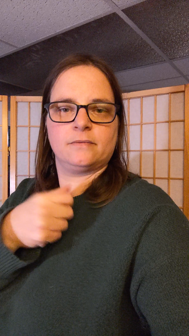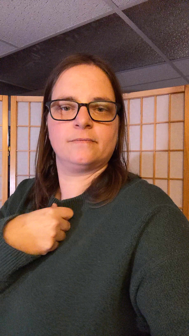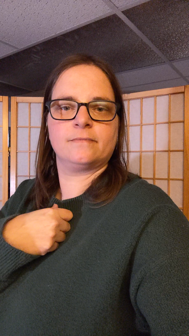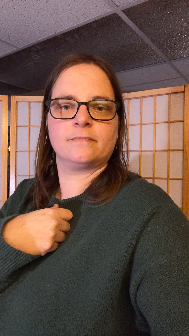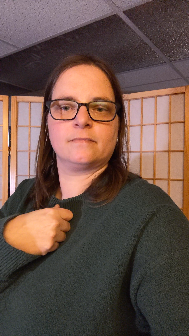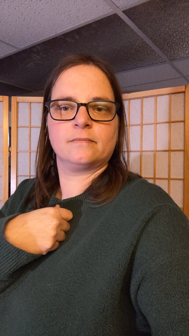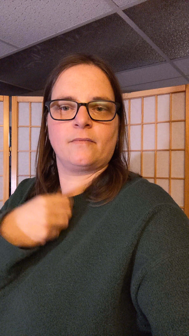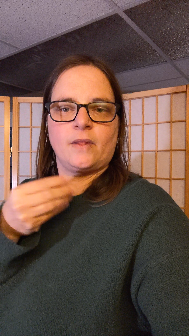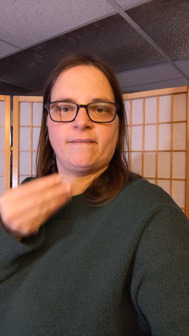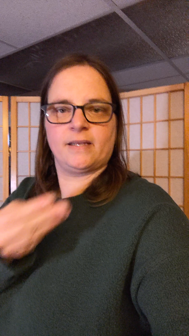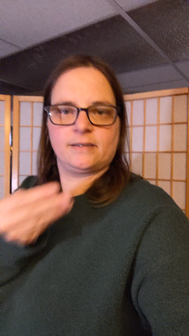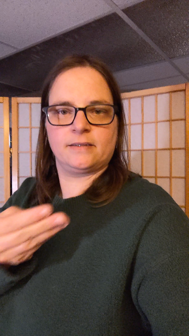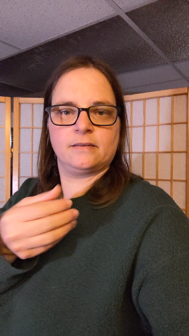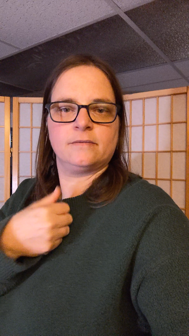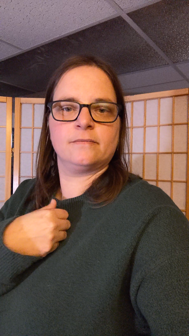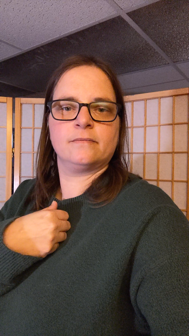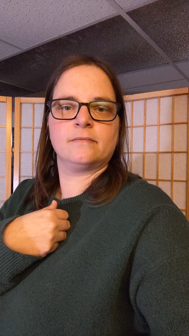feed